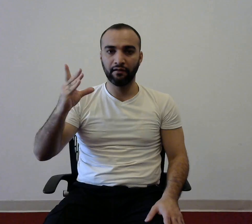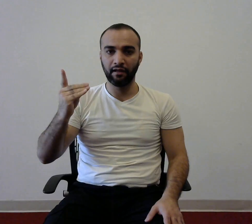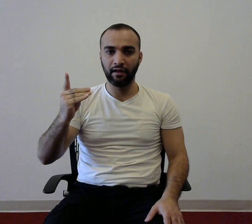Ə